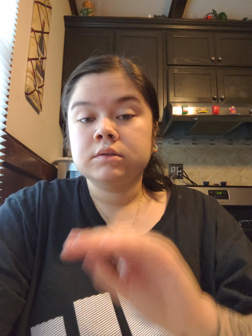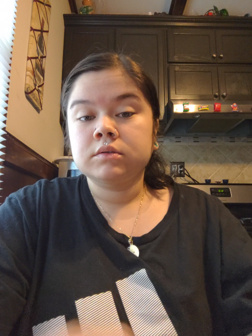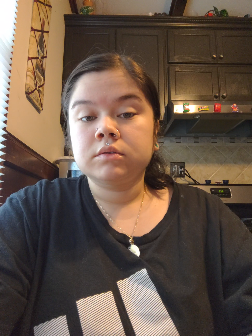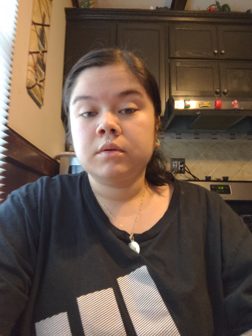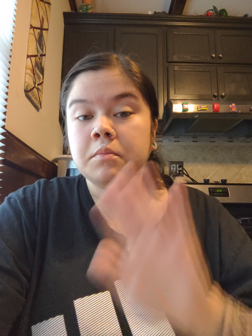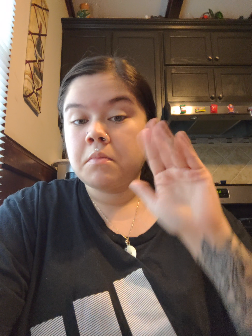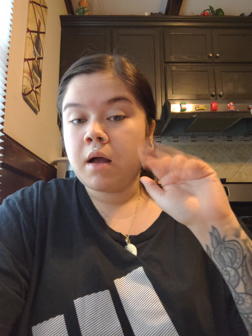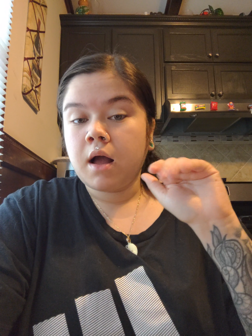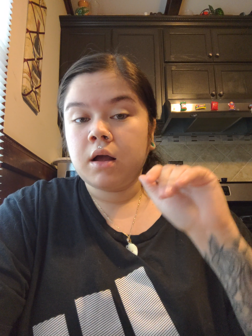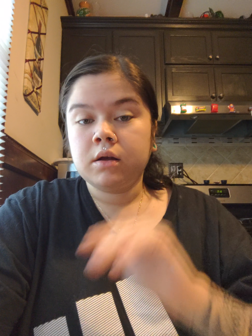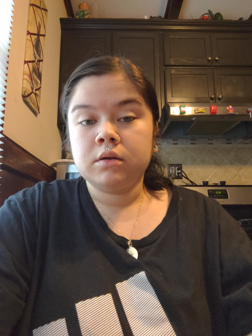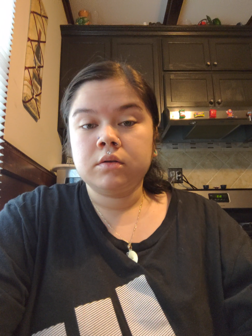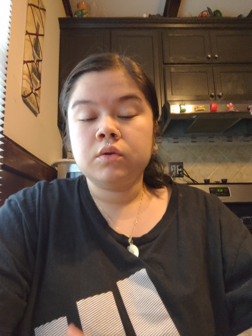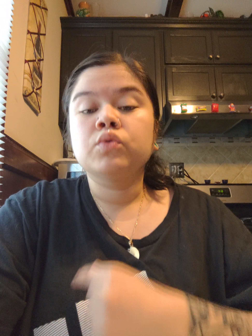bye